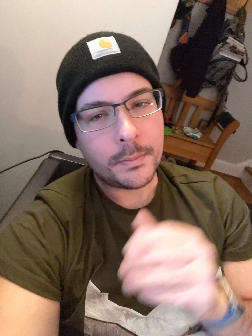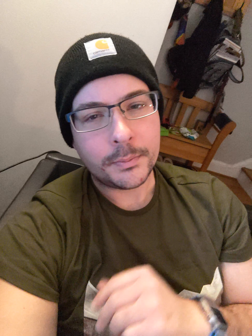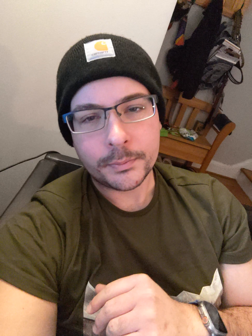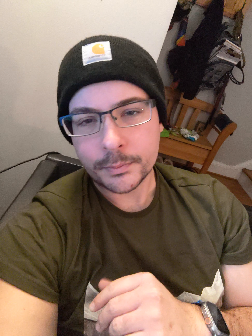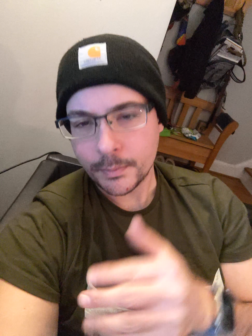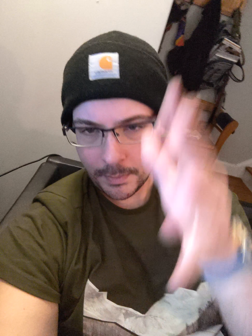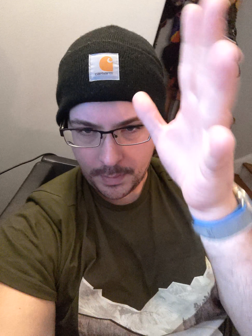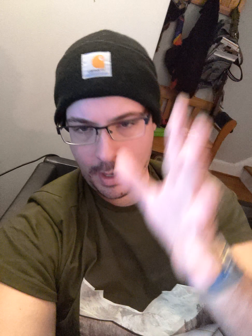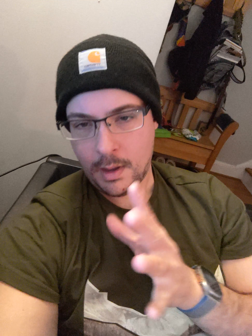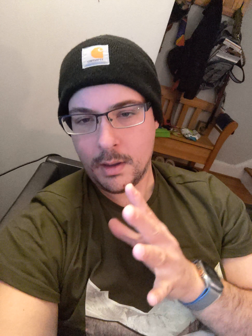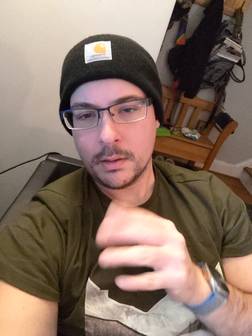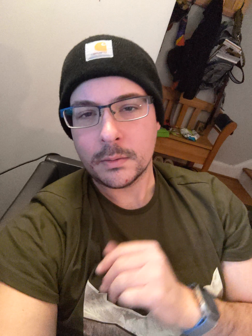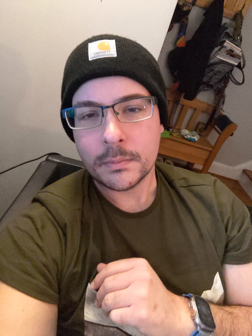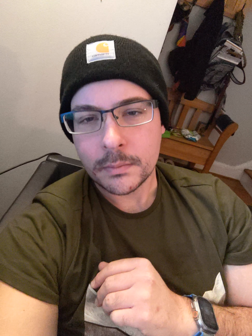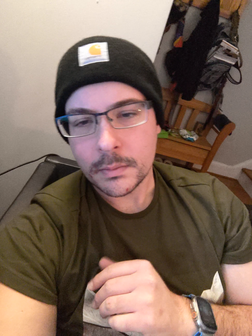man